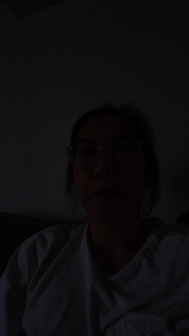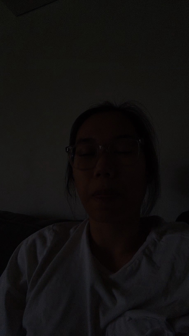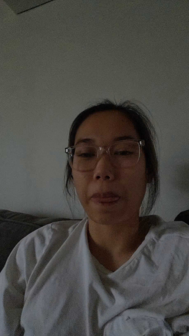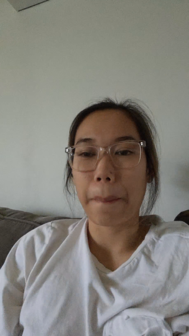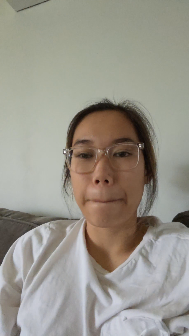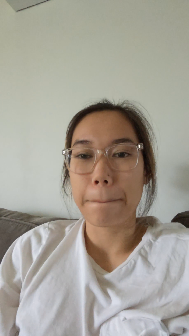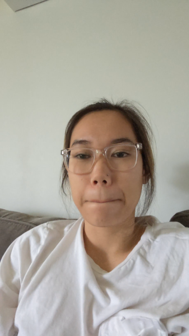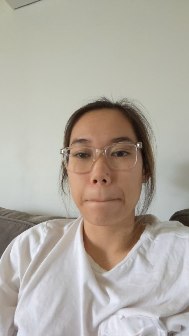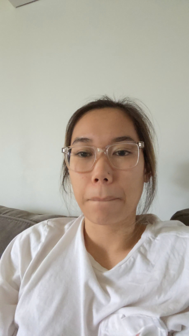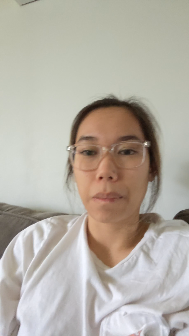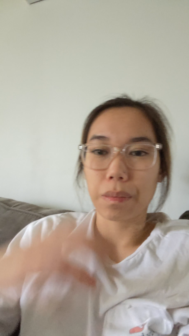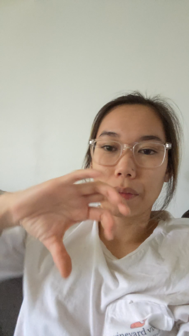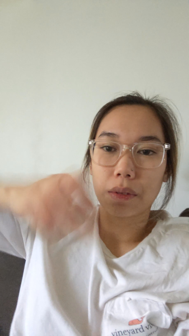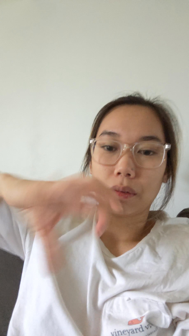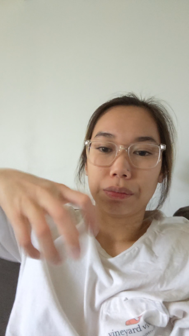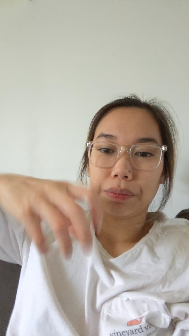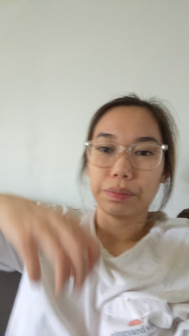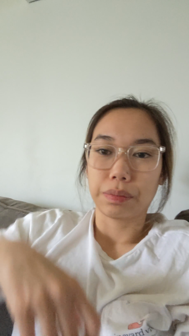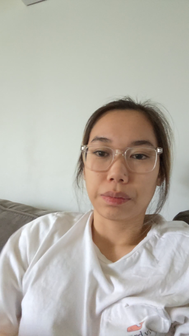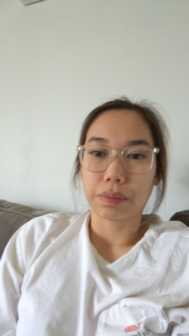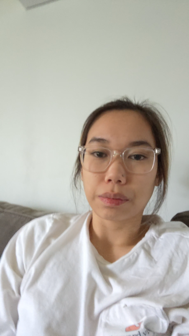jar